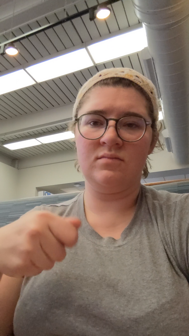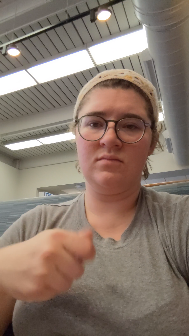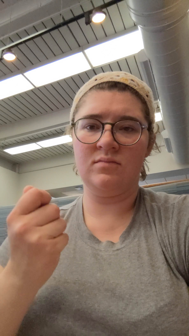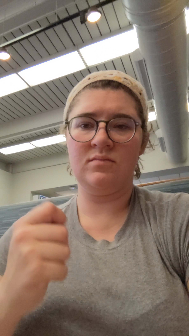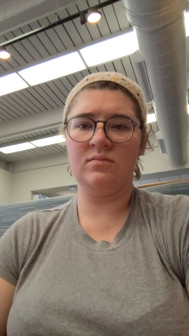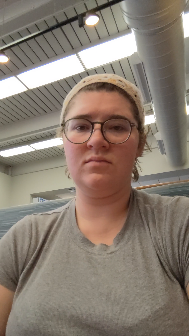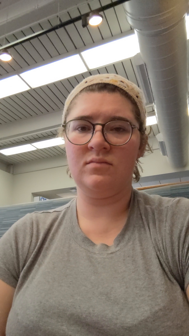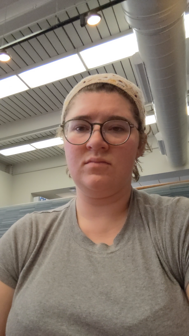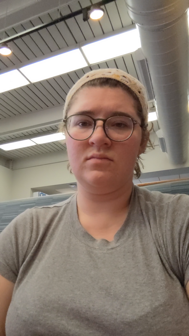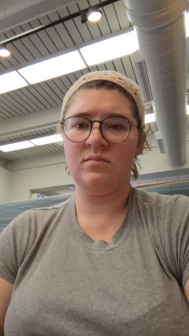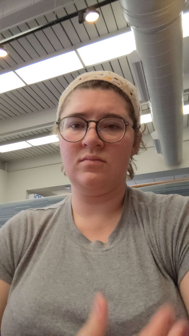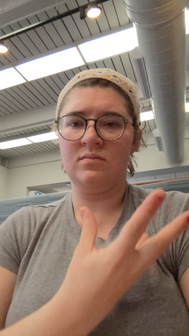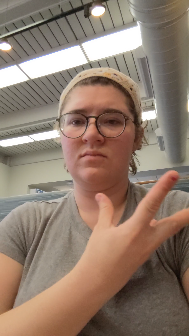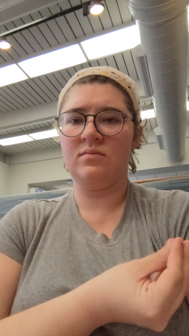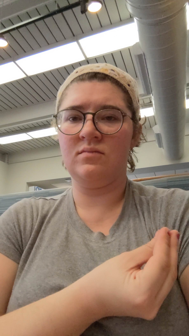poor